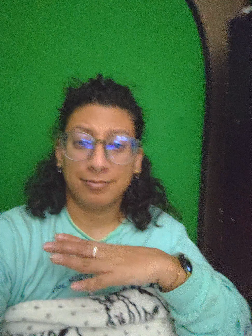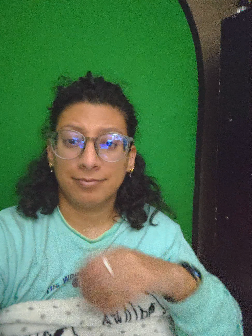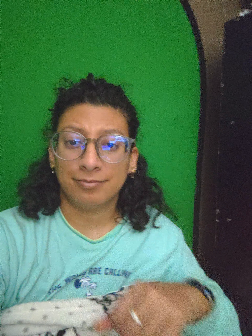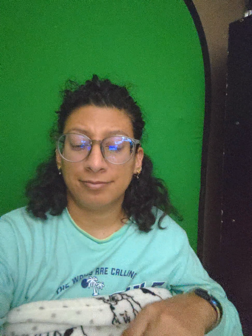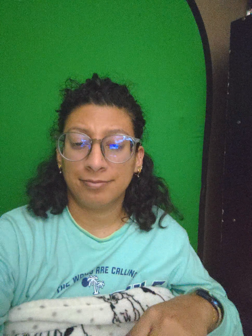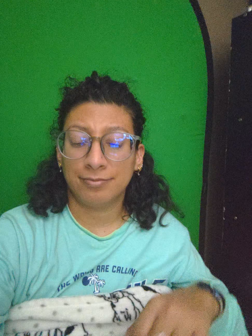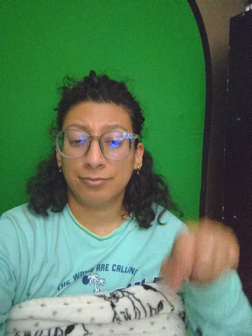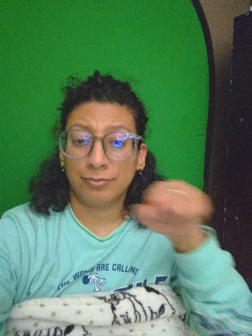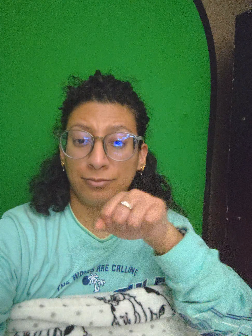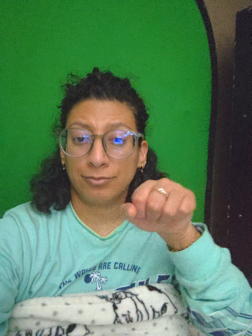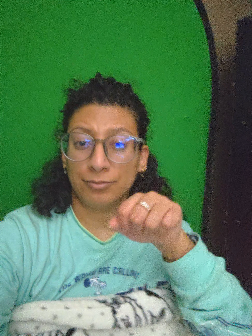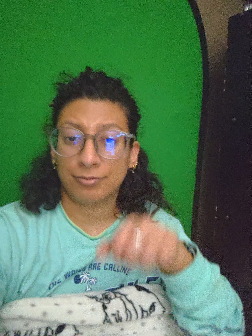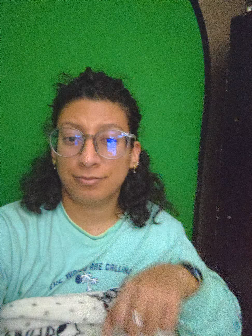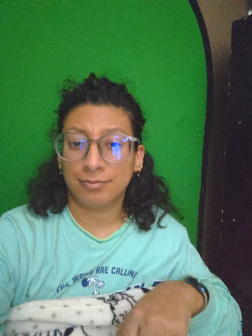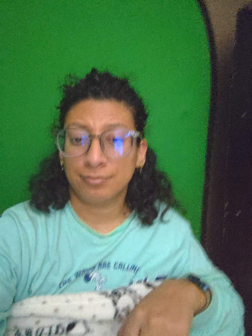shoe